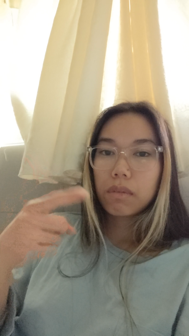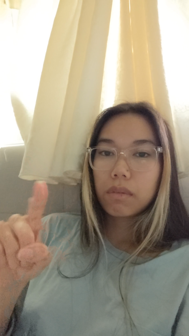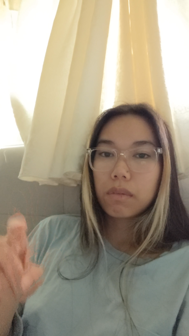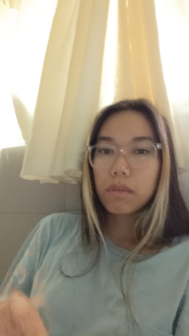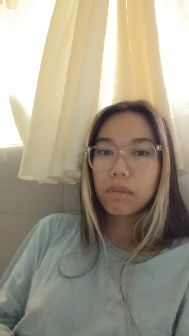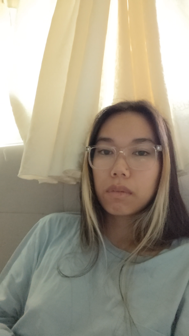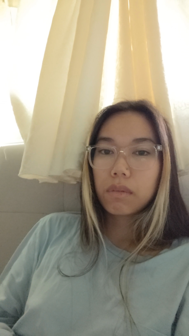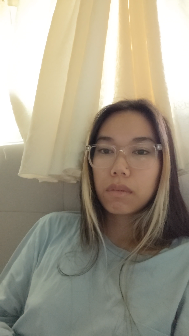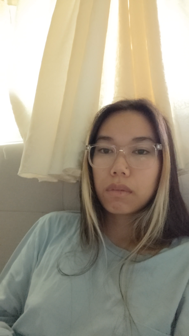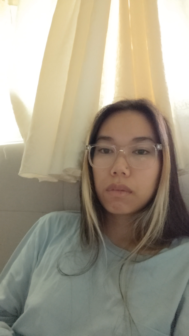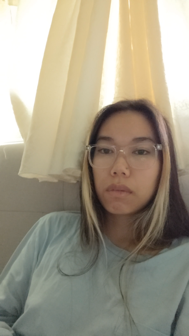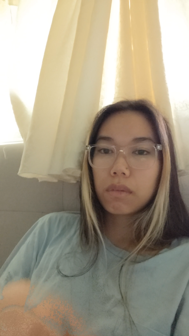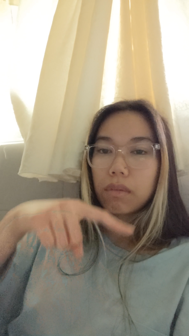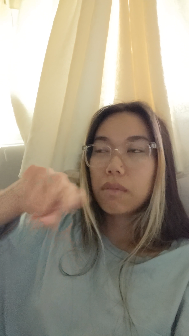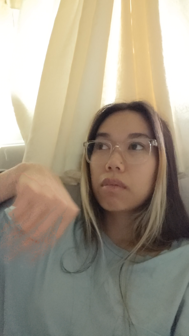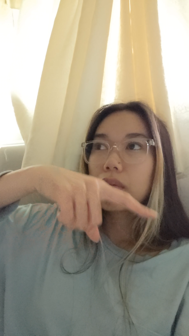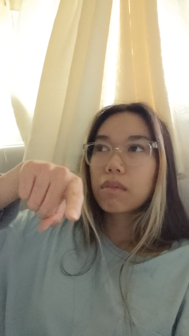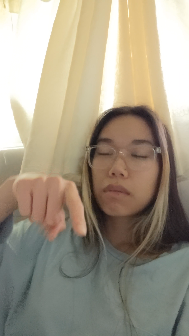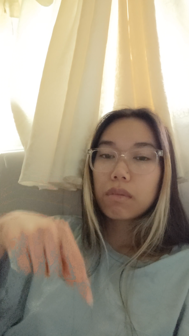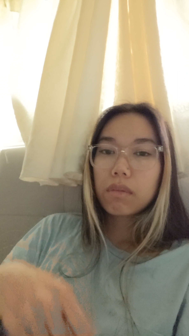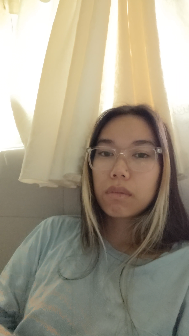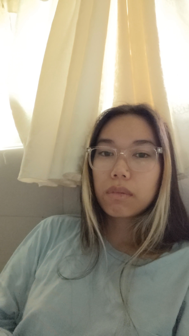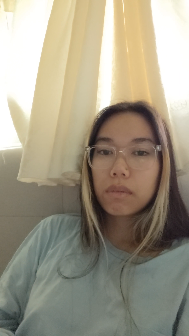around